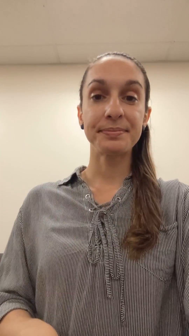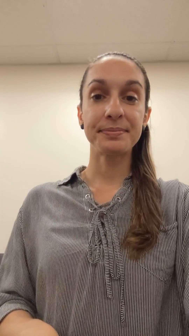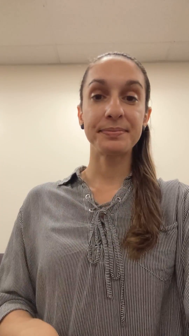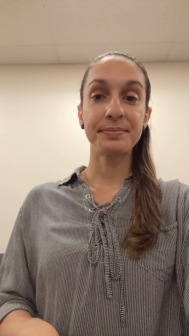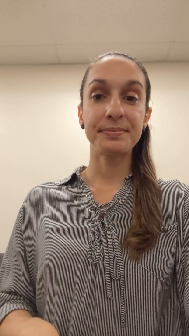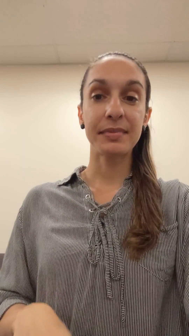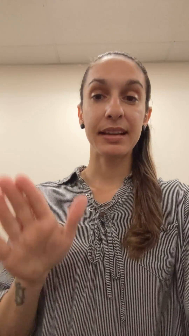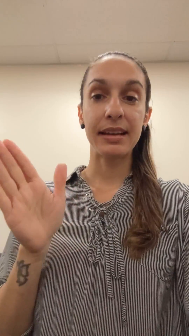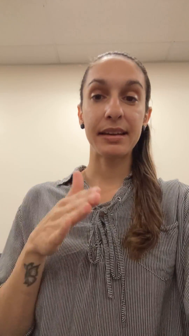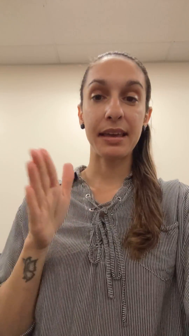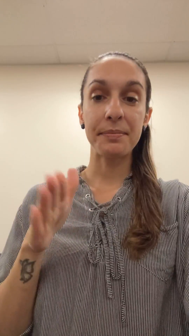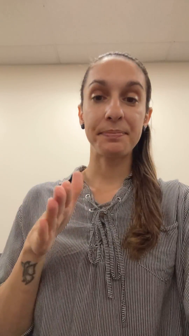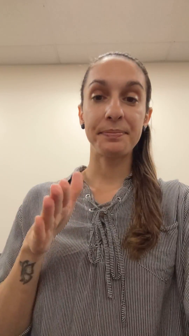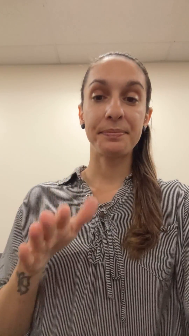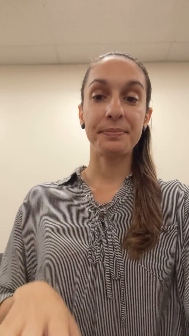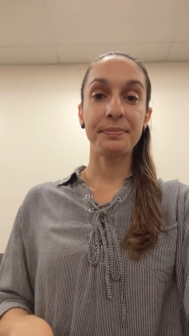clap